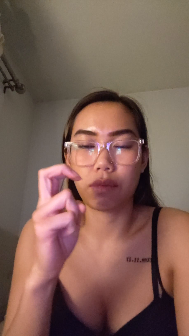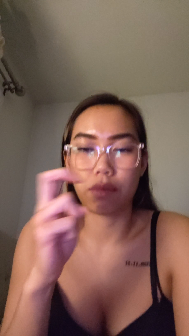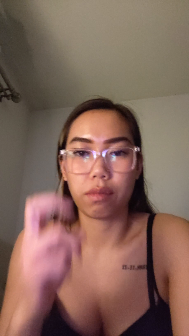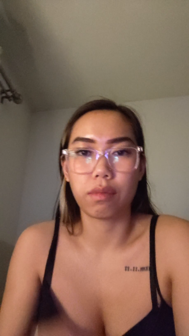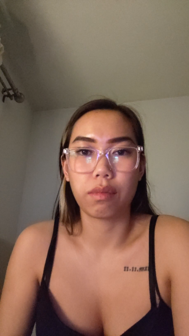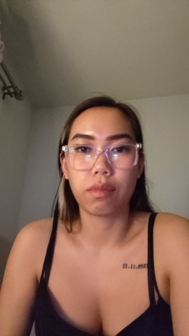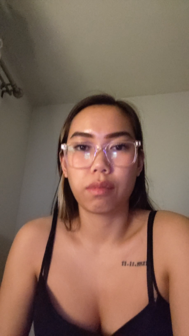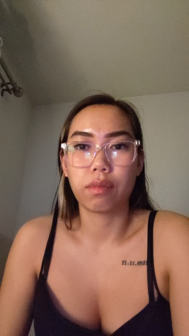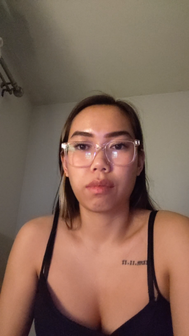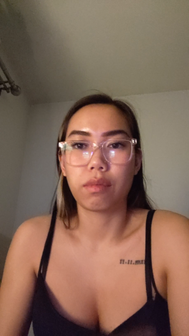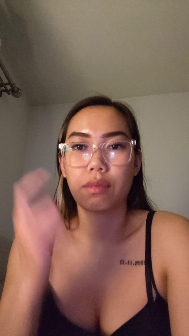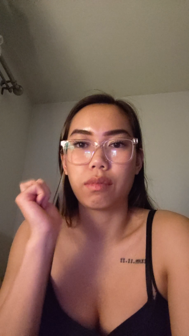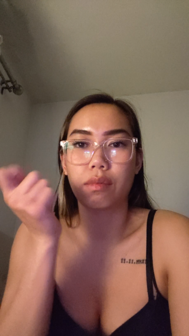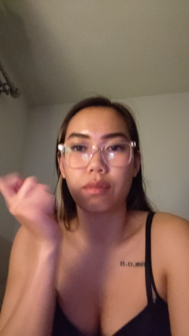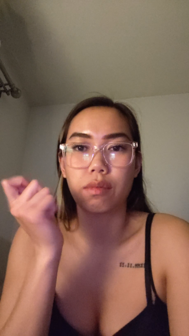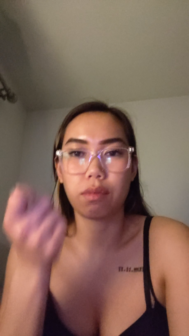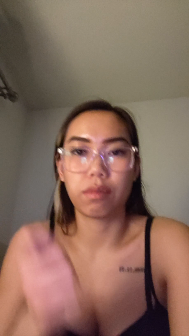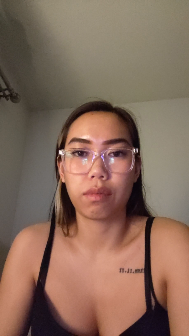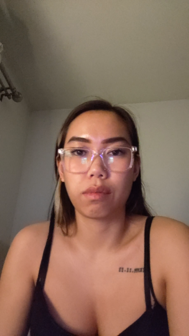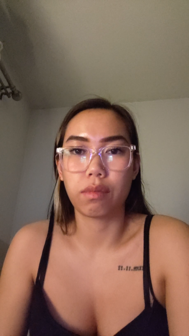bat